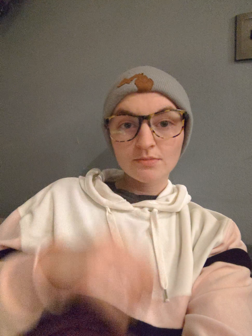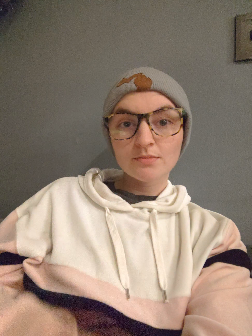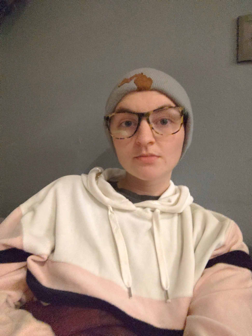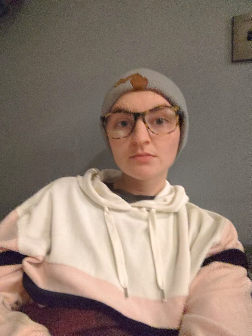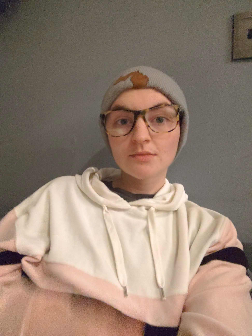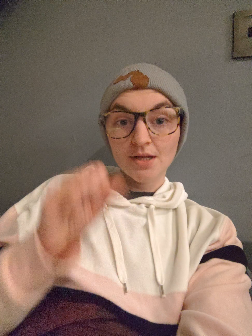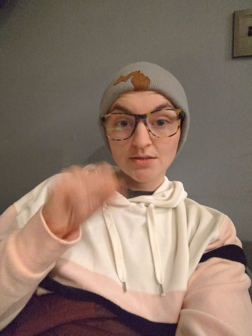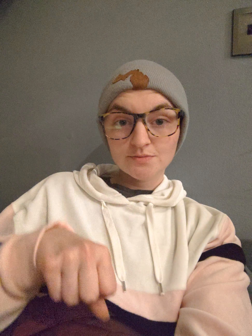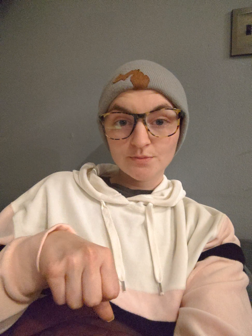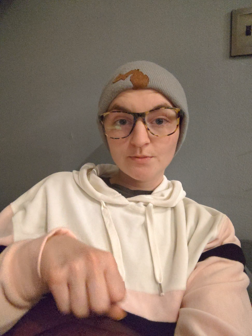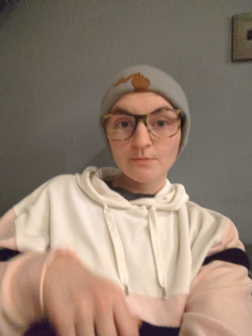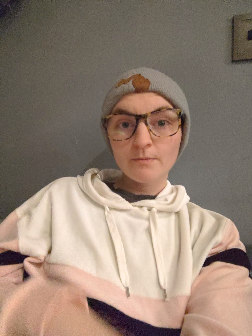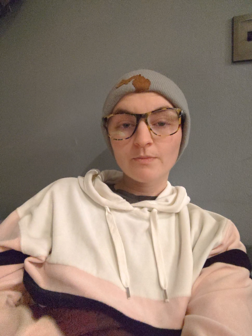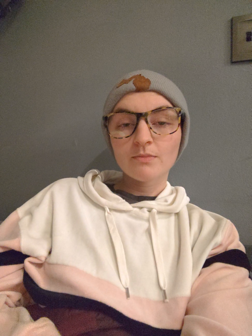can